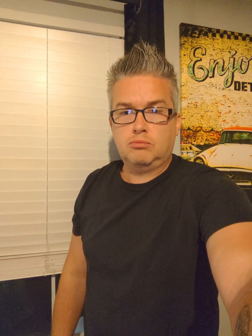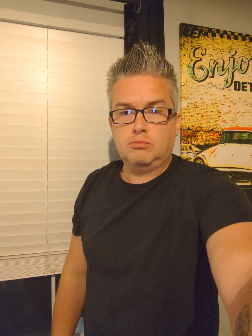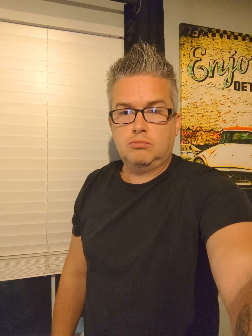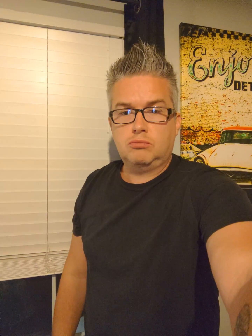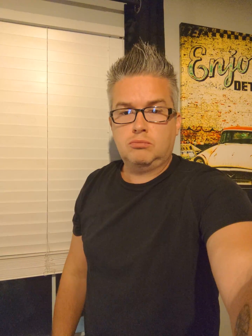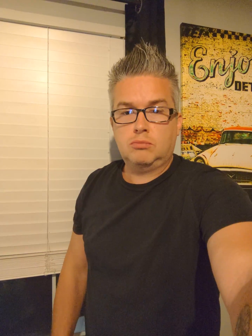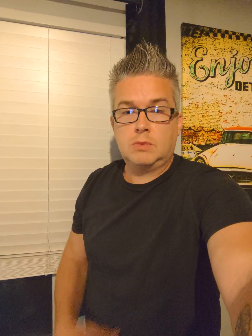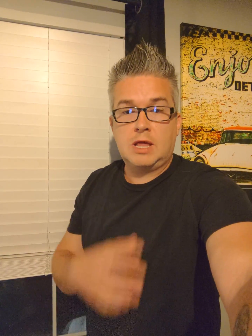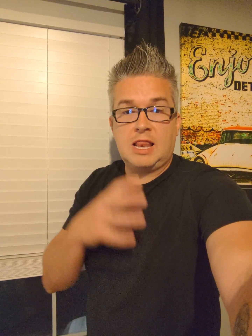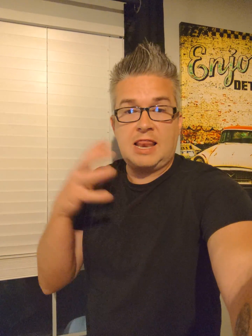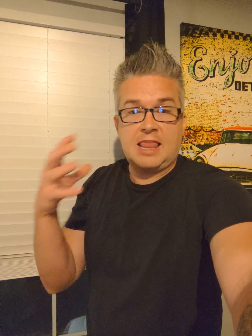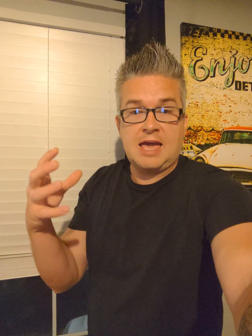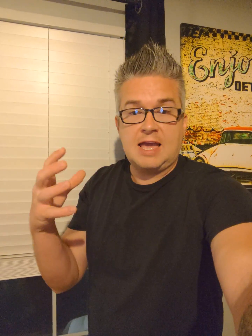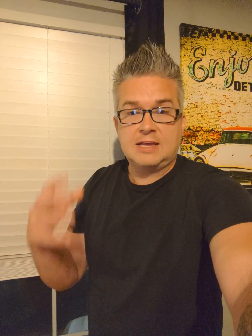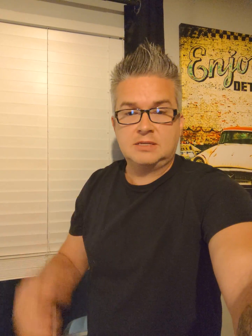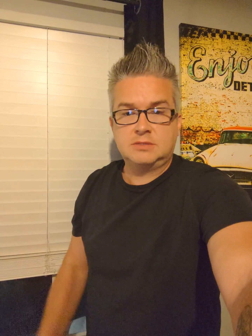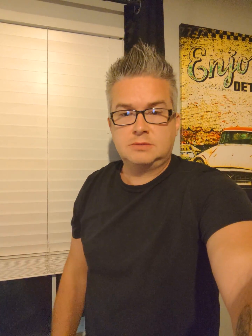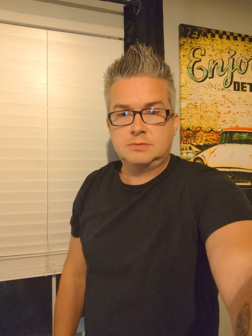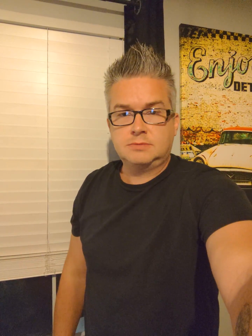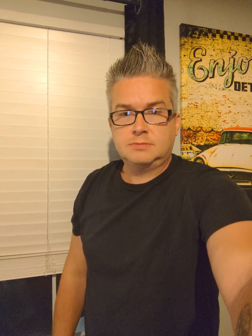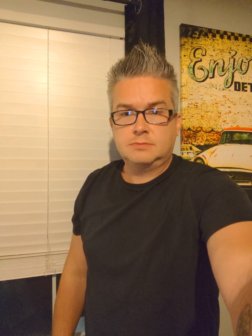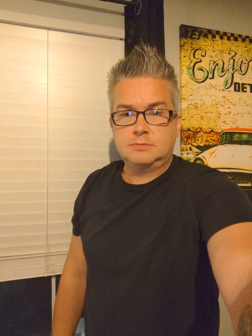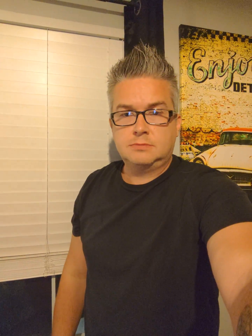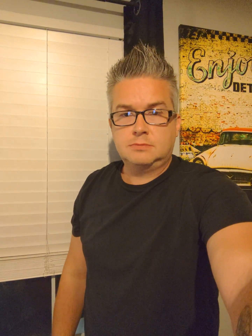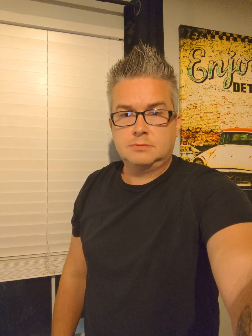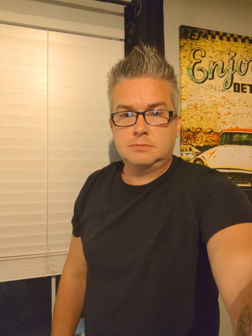a lot